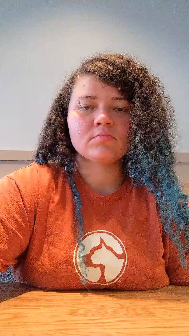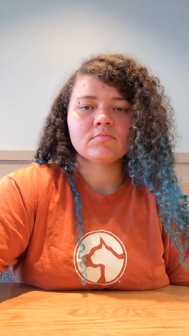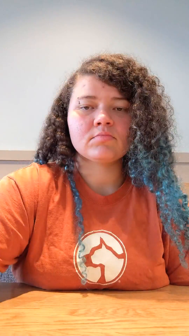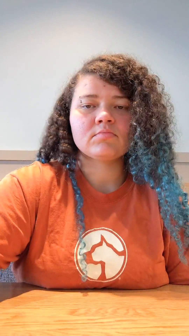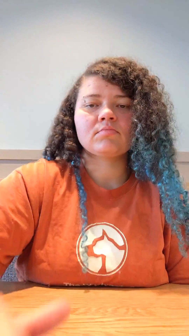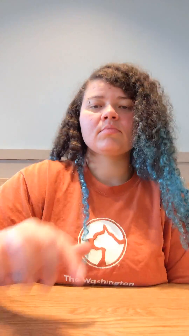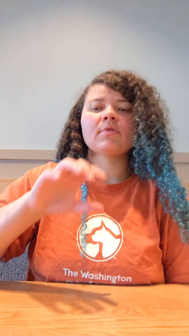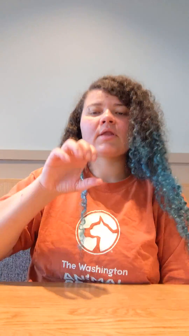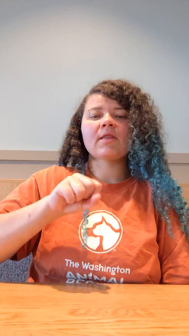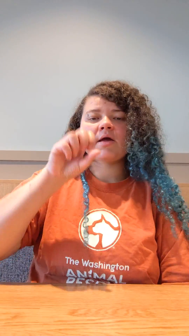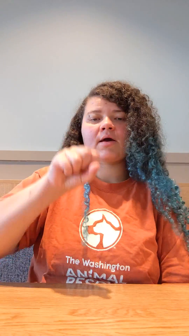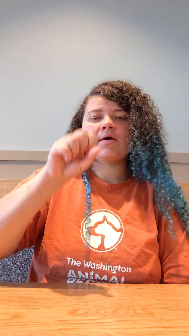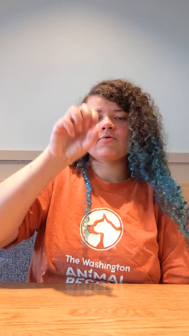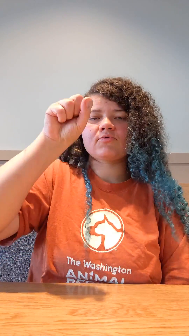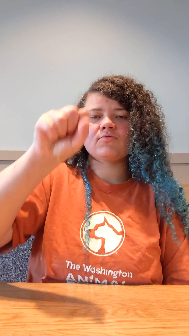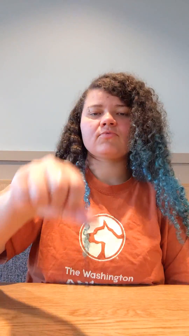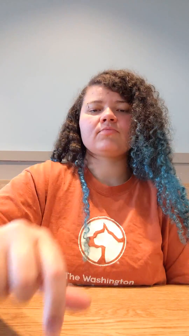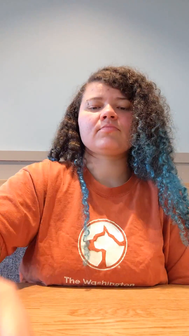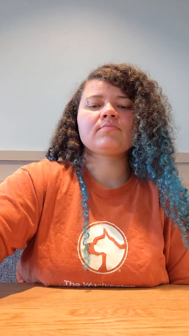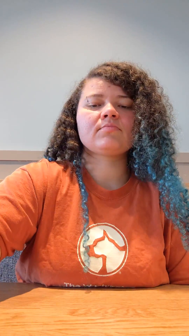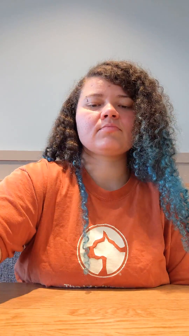ladder